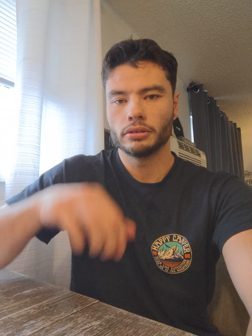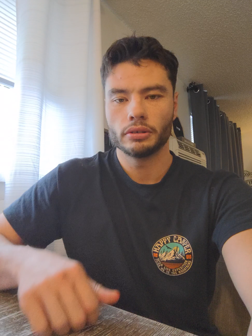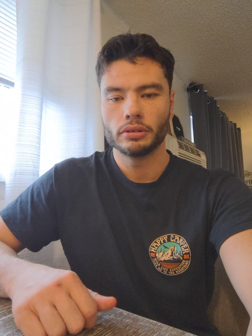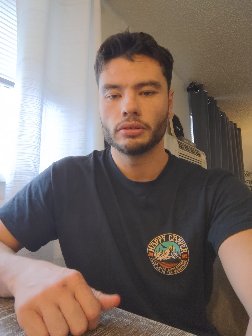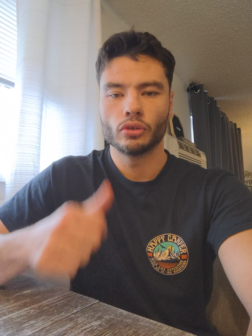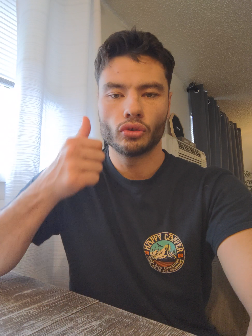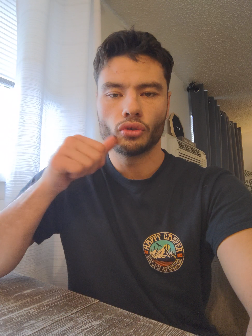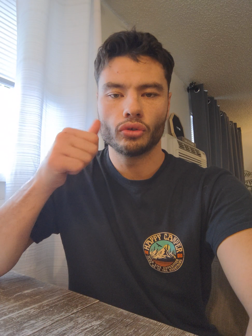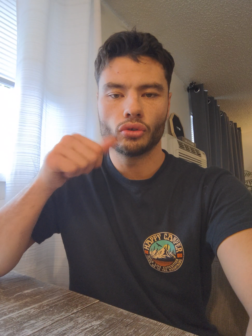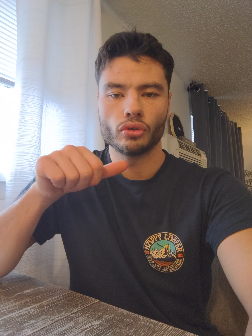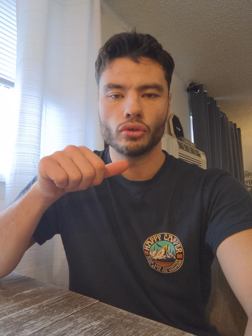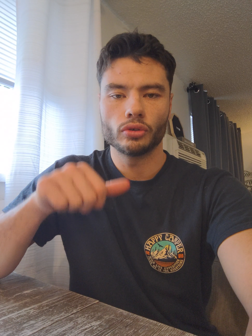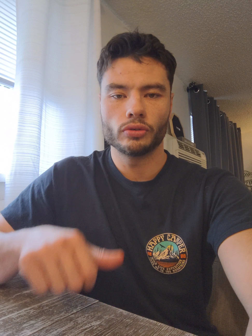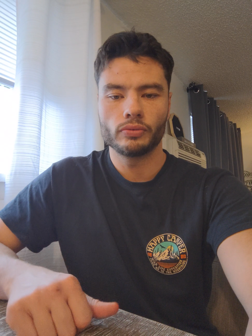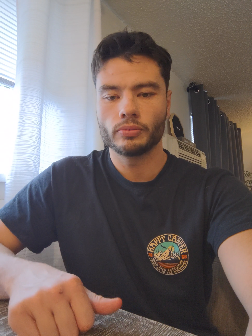girl